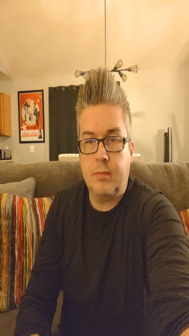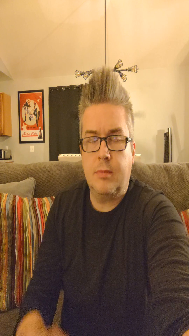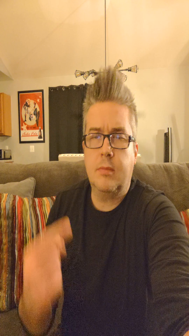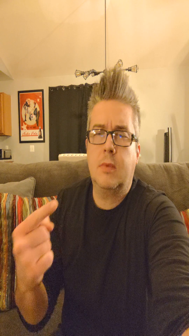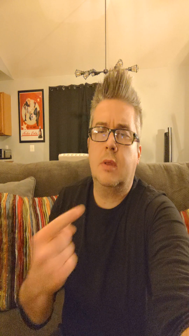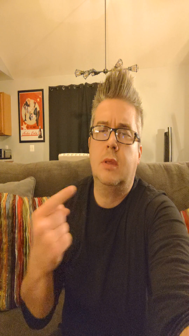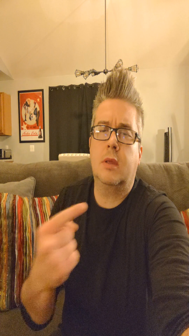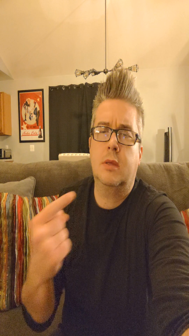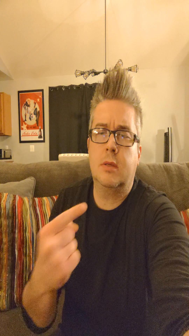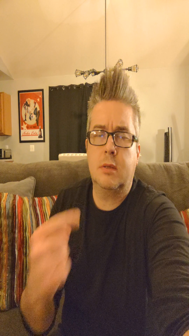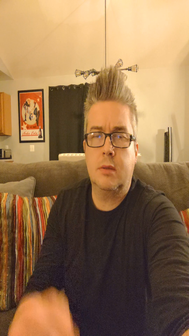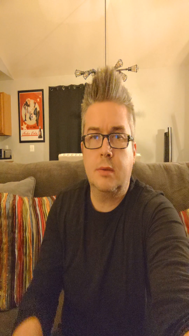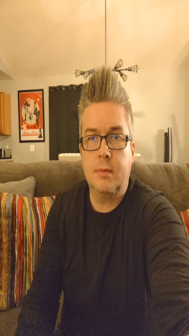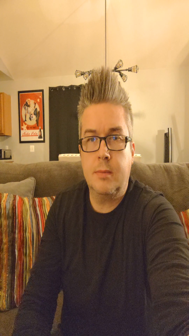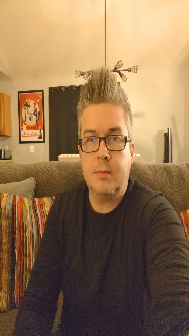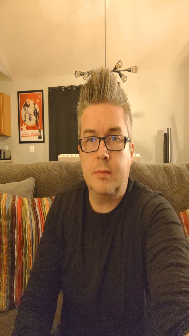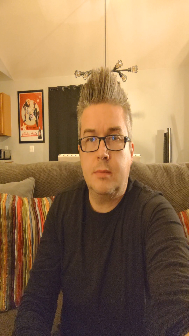owie